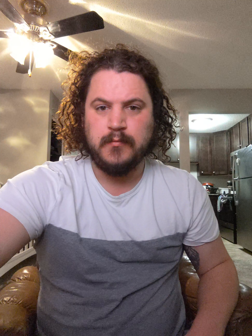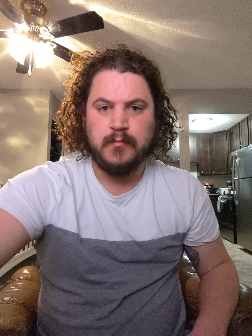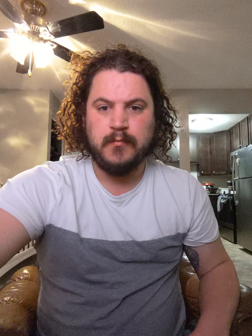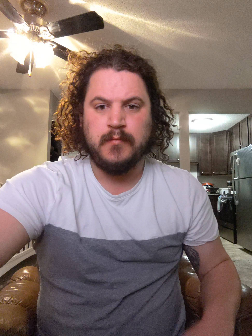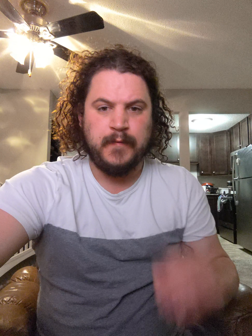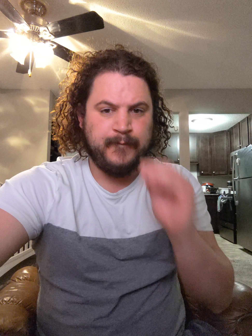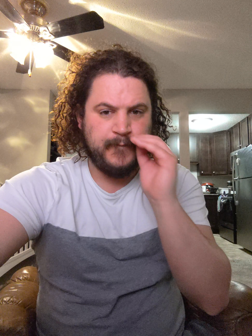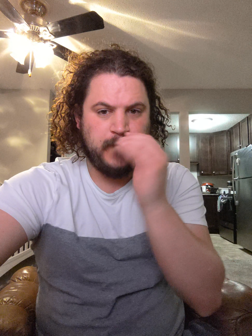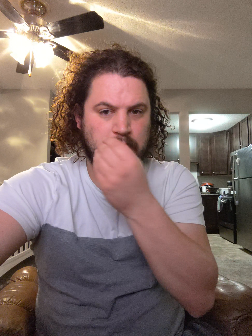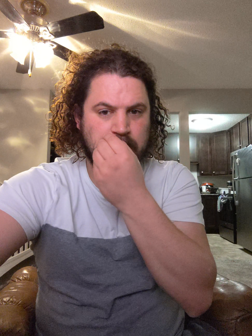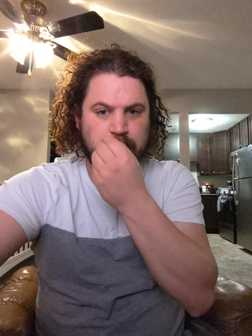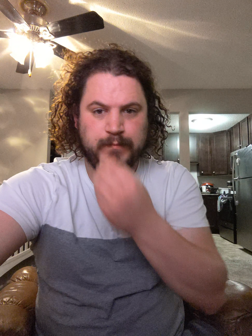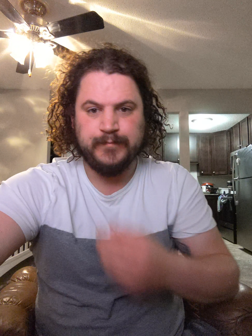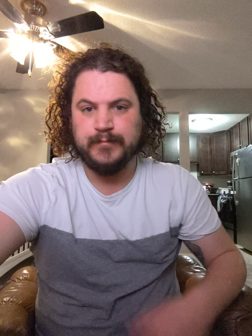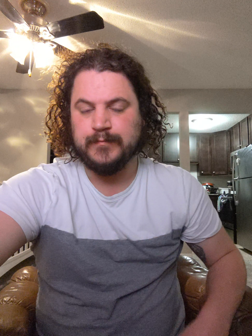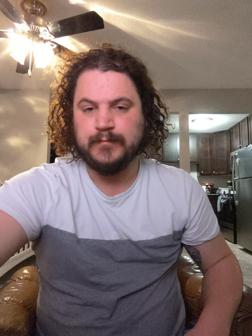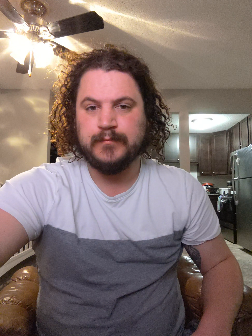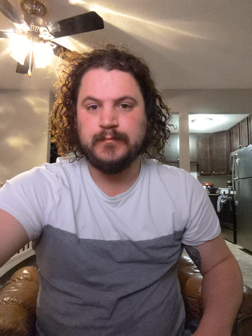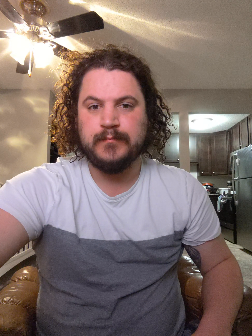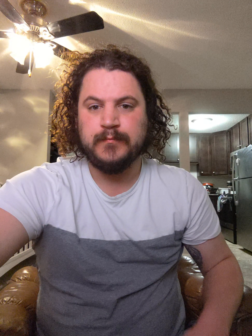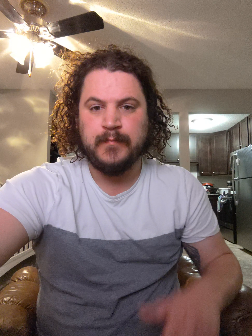flower